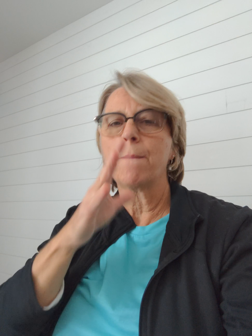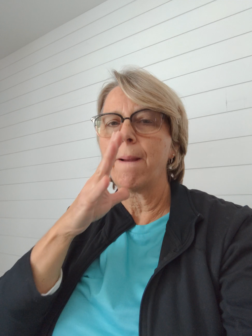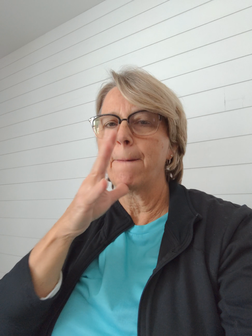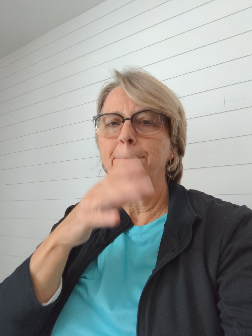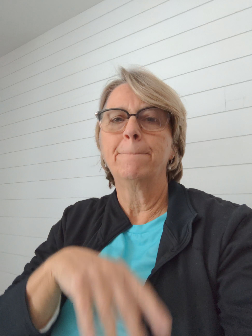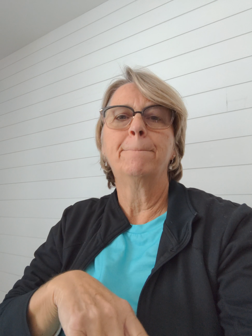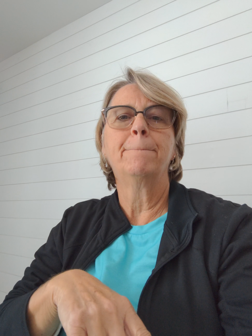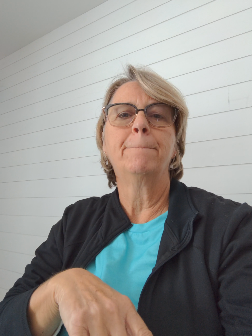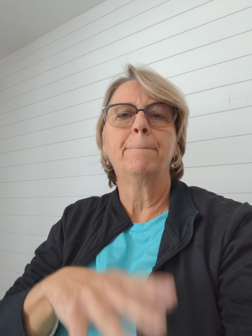mom